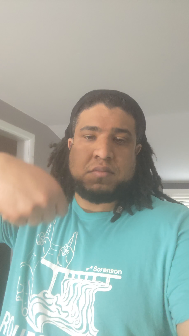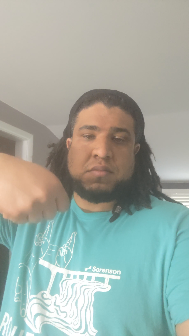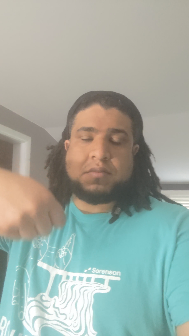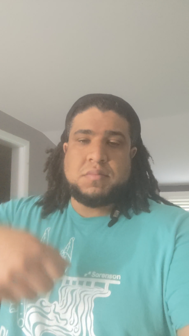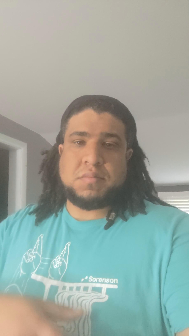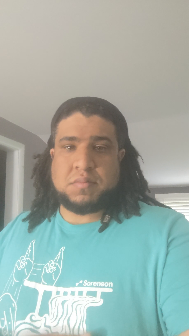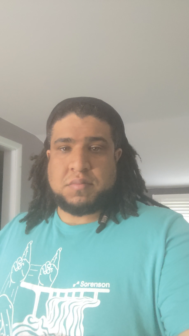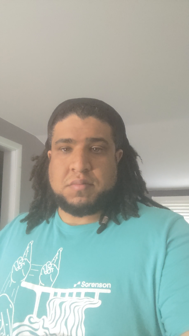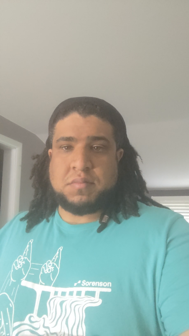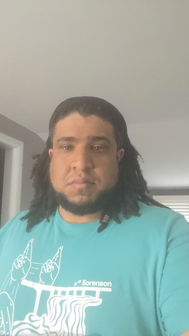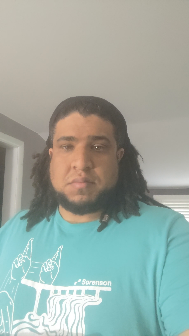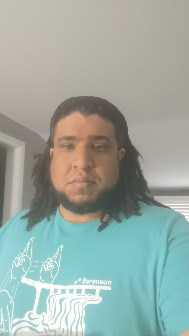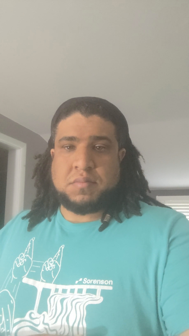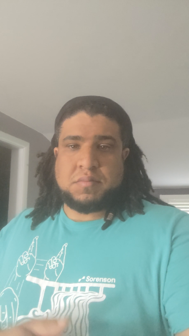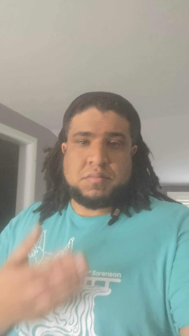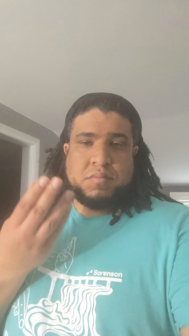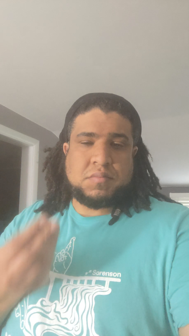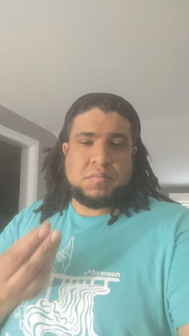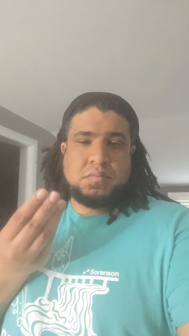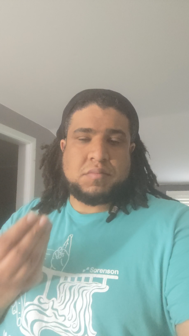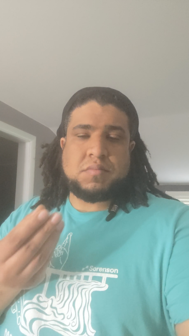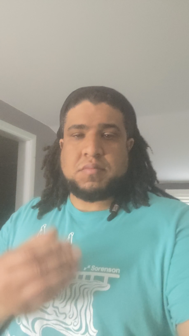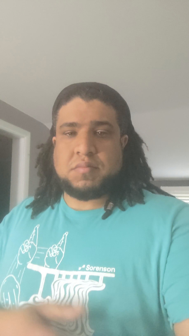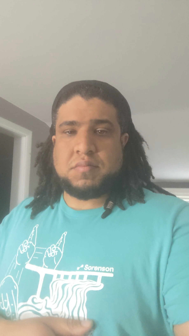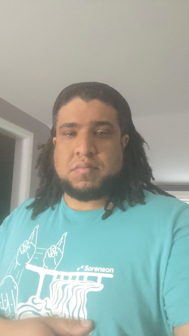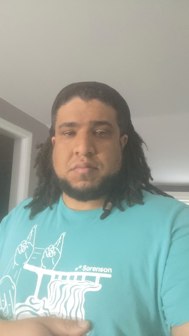gentle